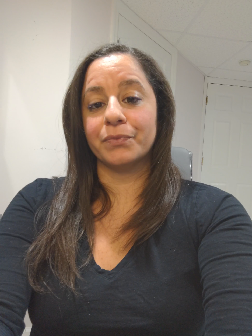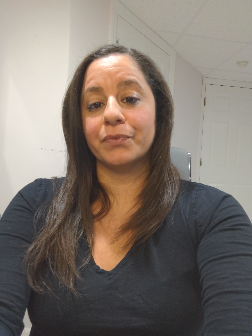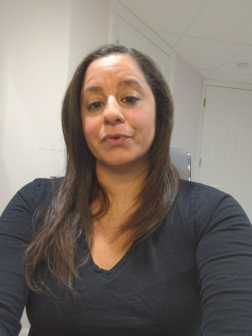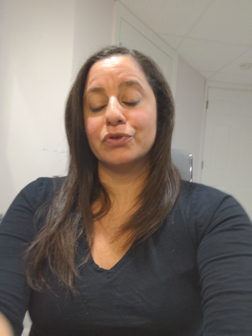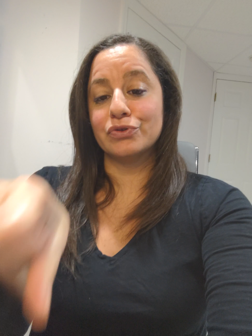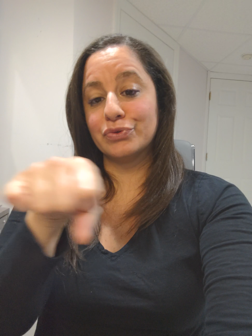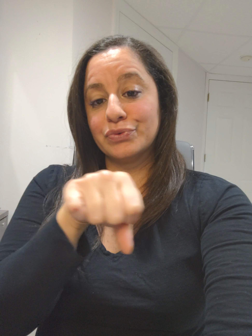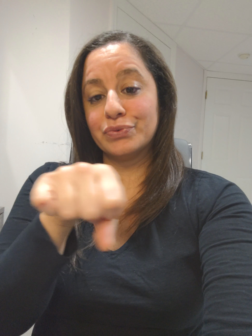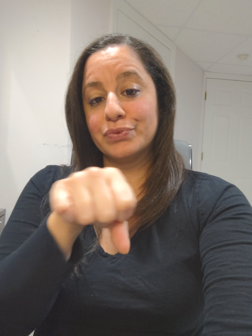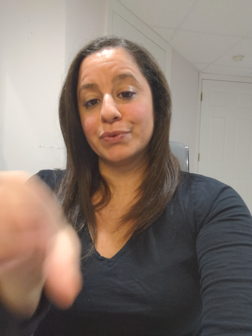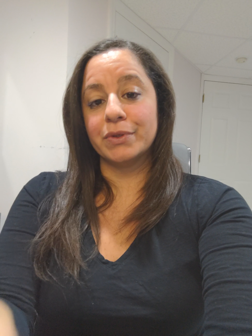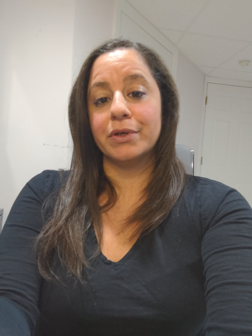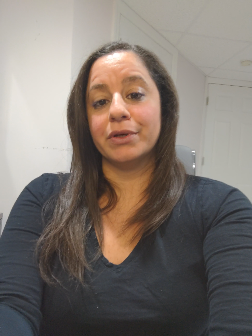shoe